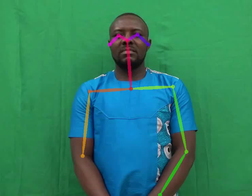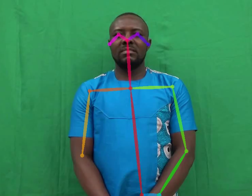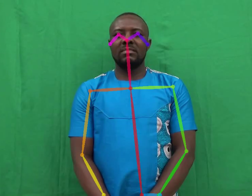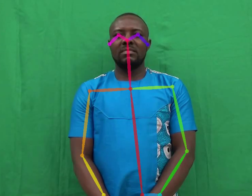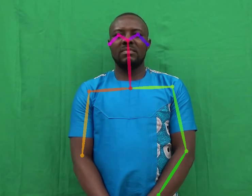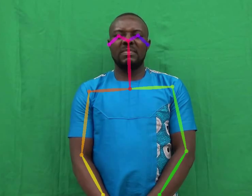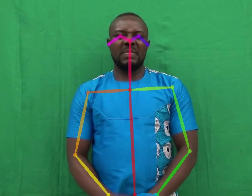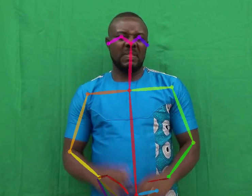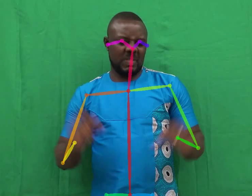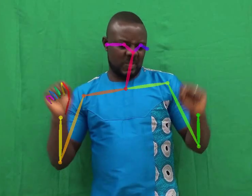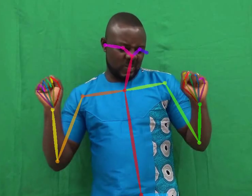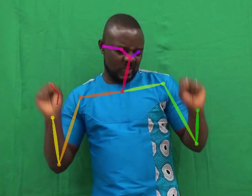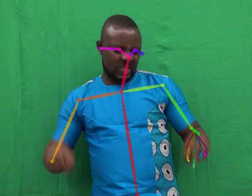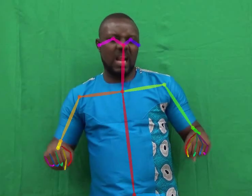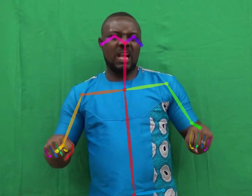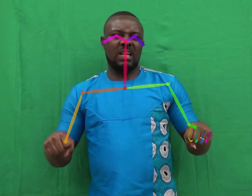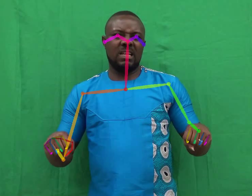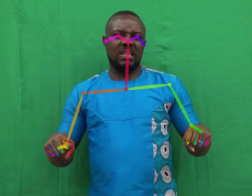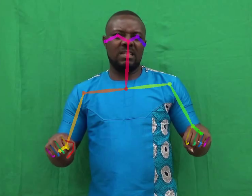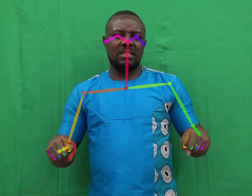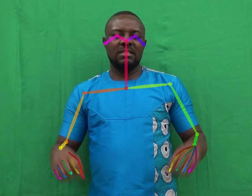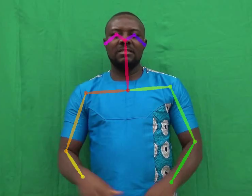can